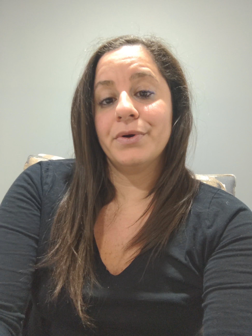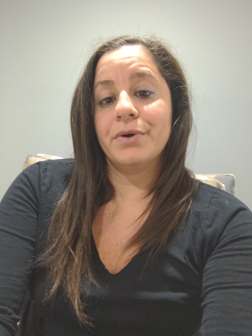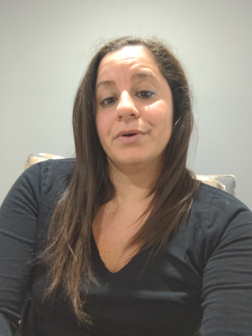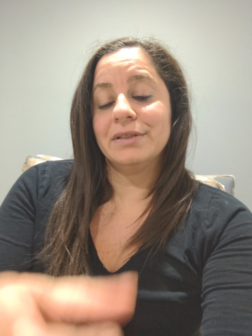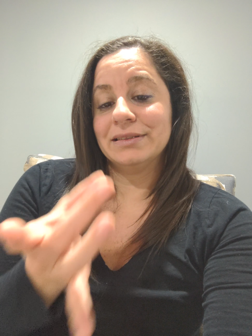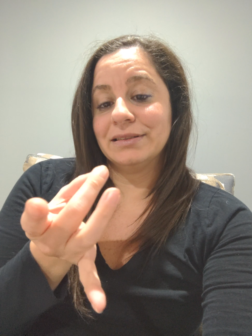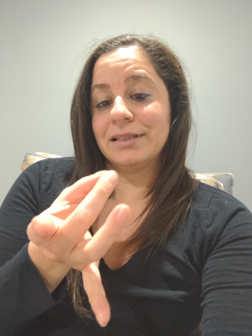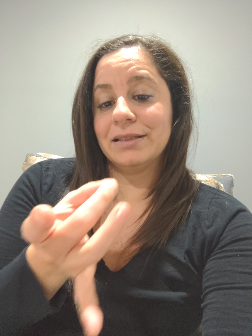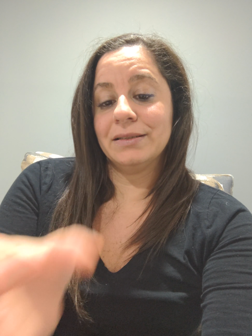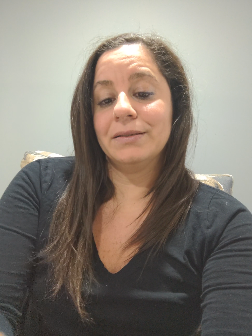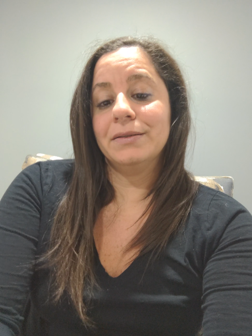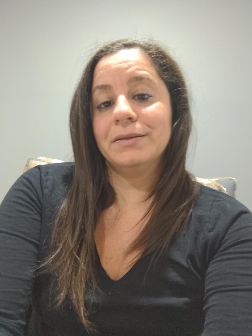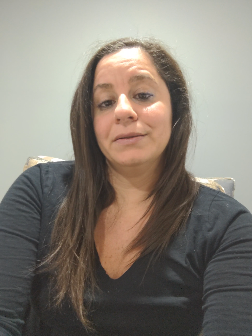sticky